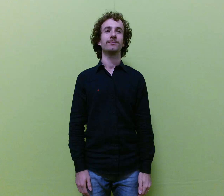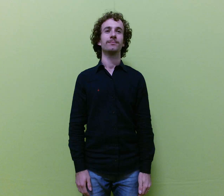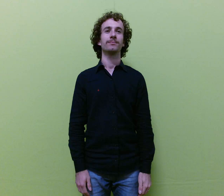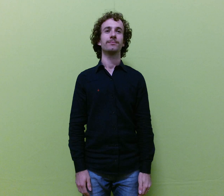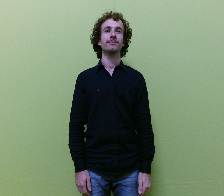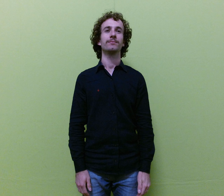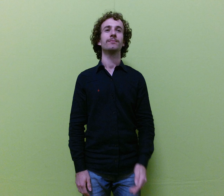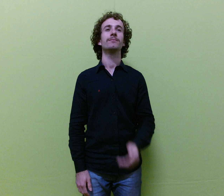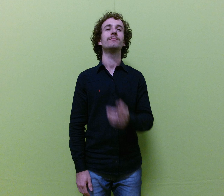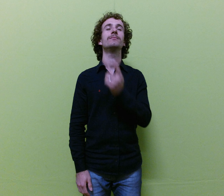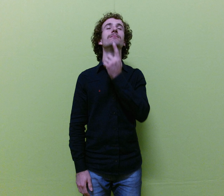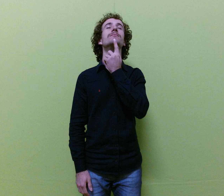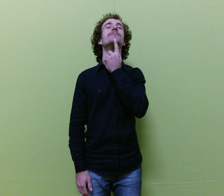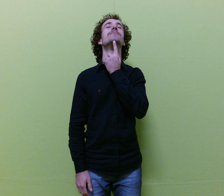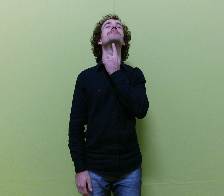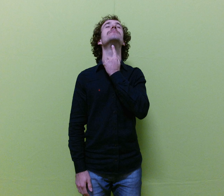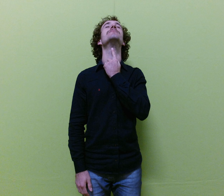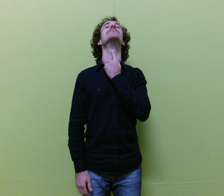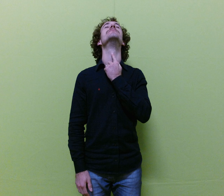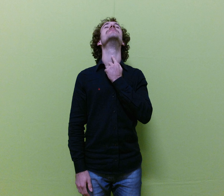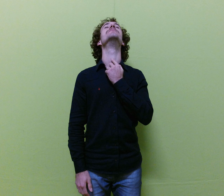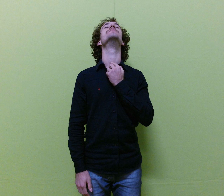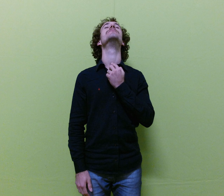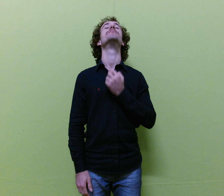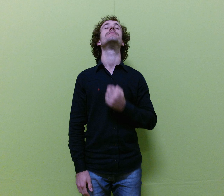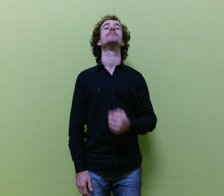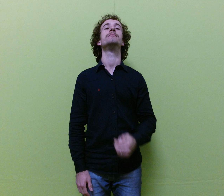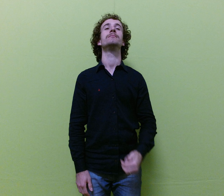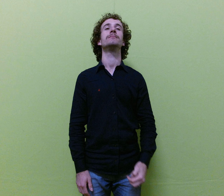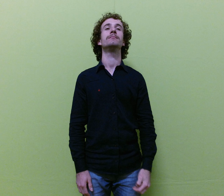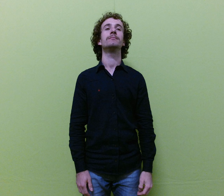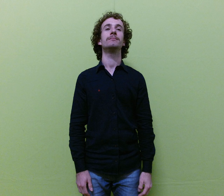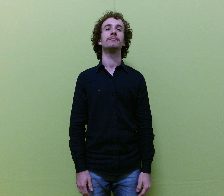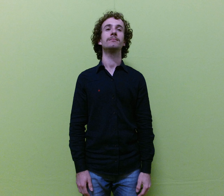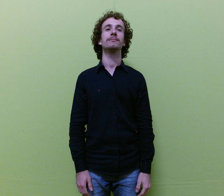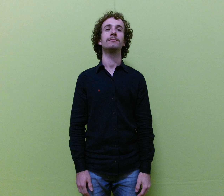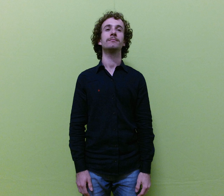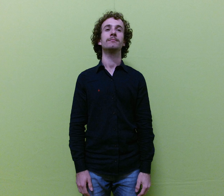vontade